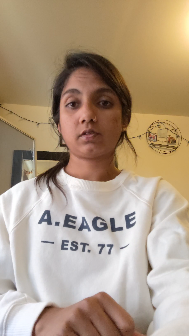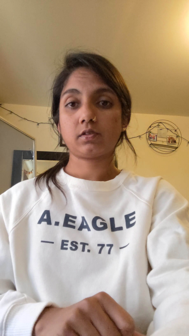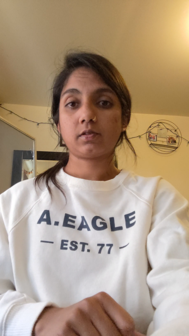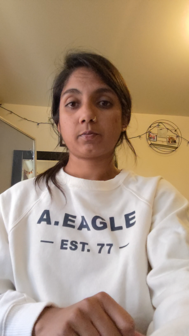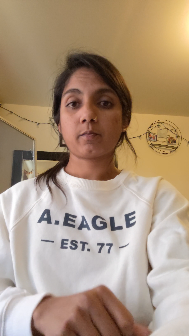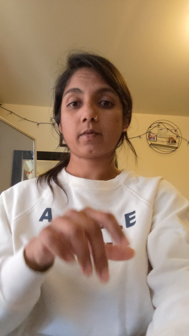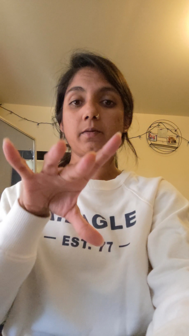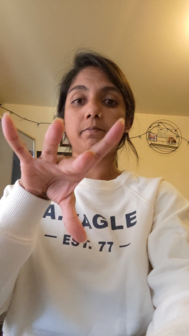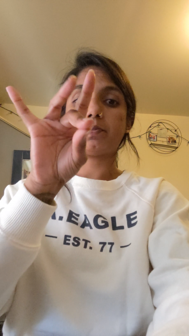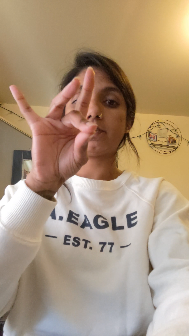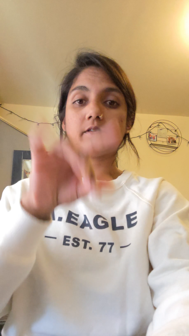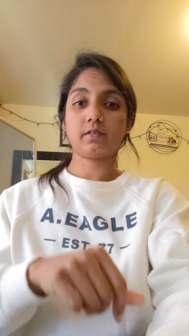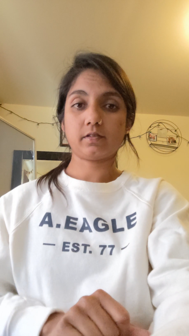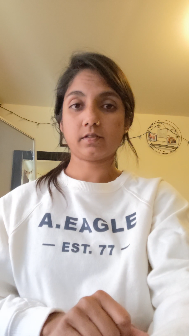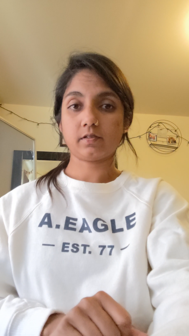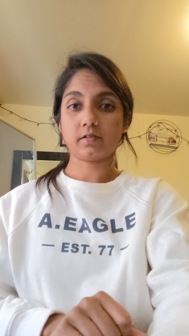pick